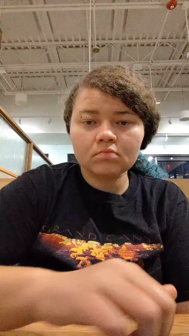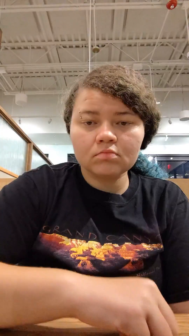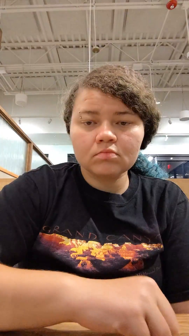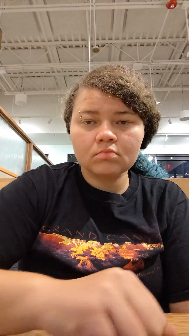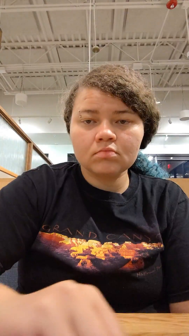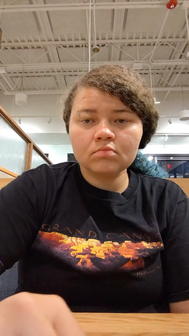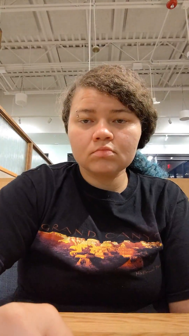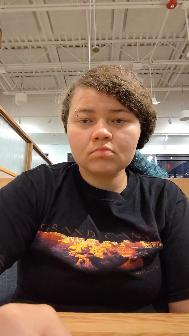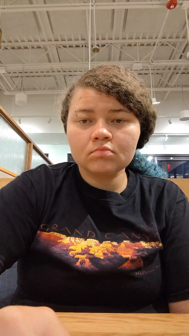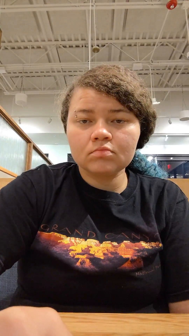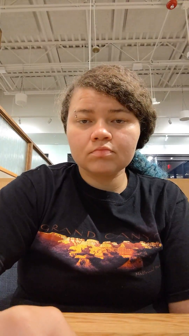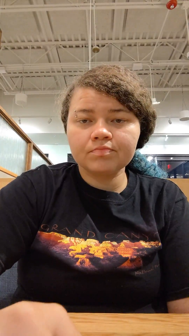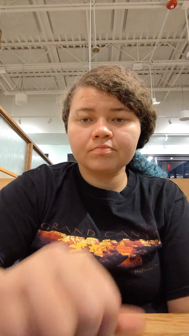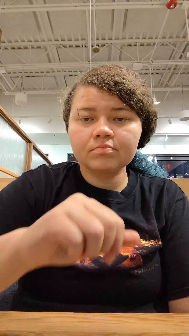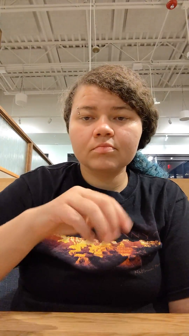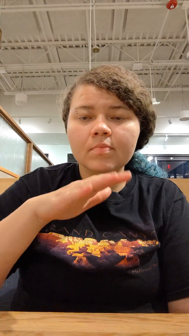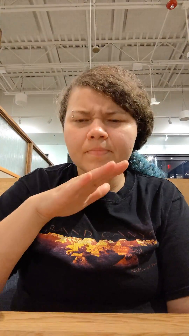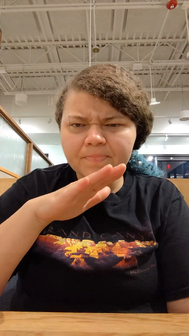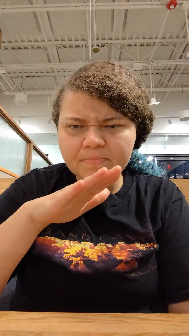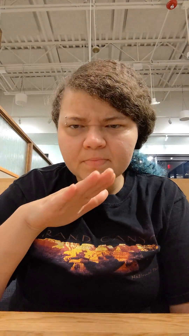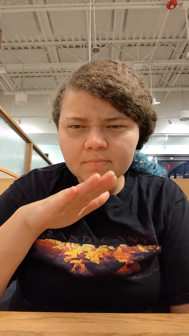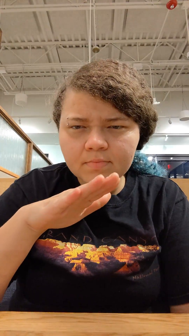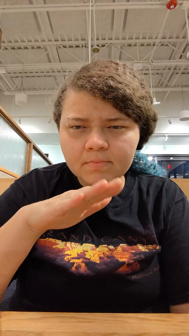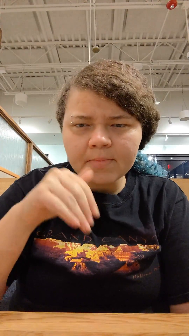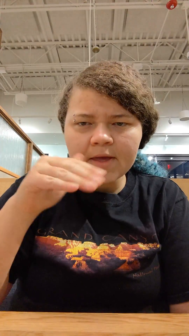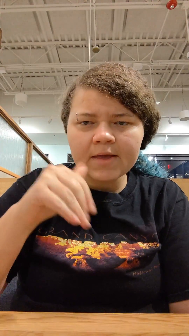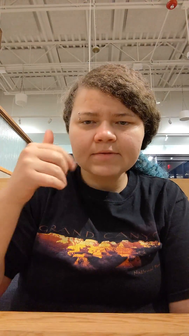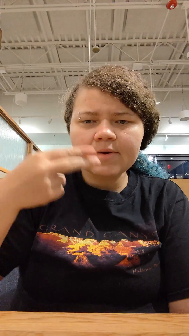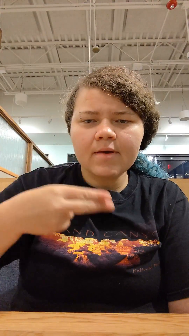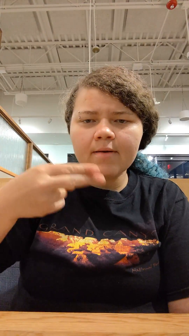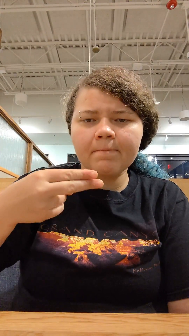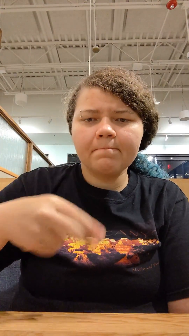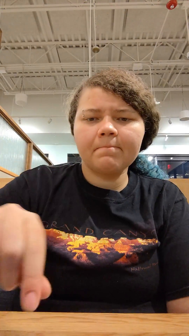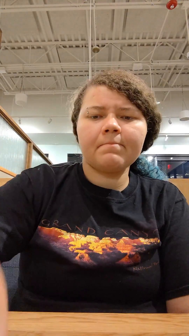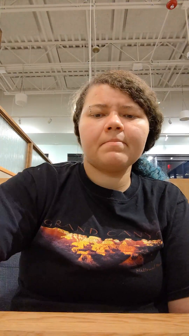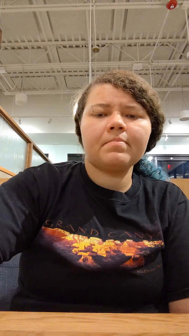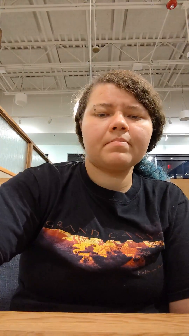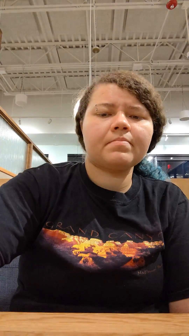pet's name